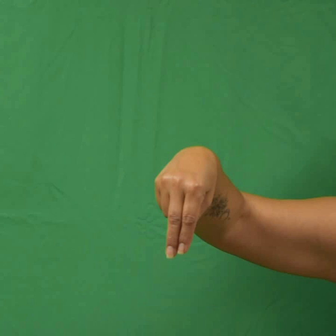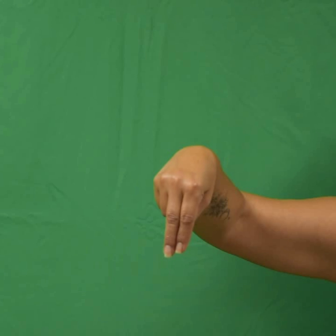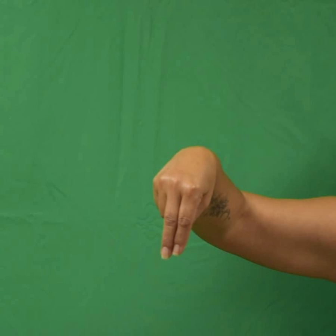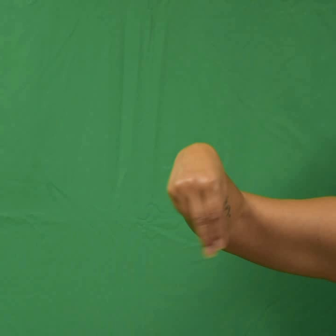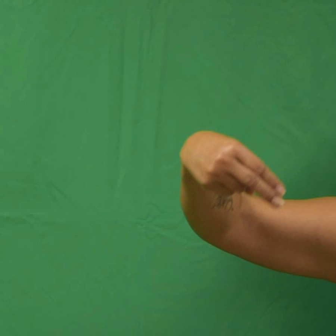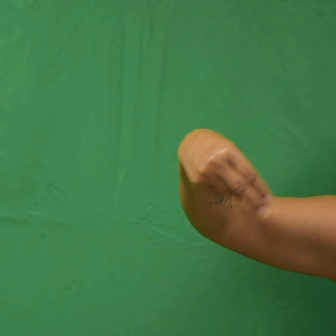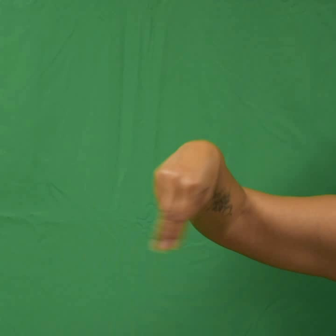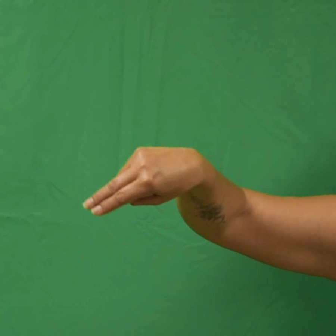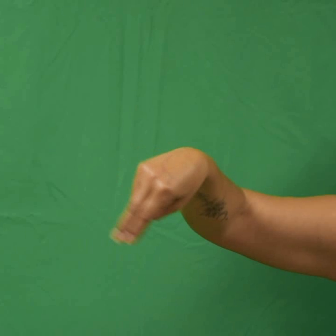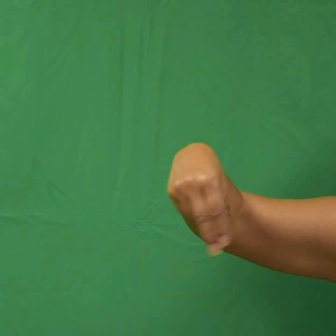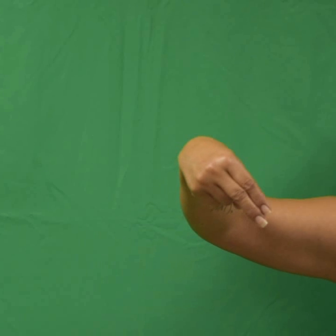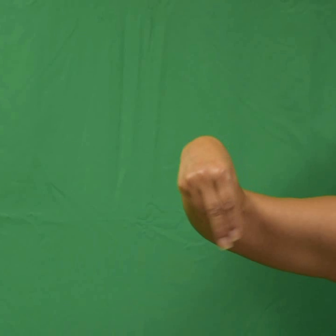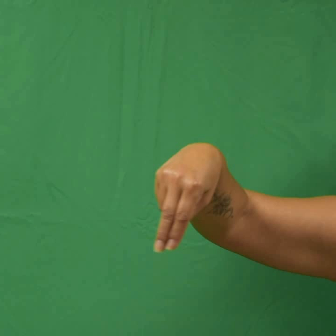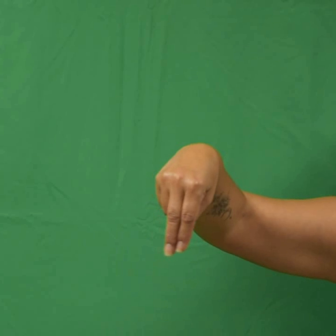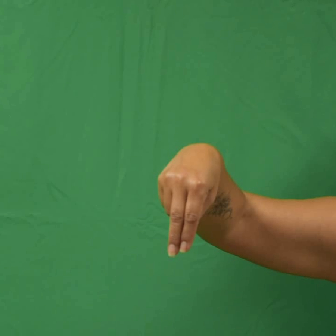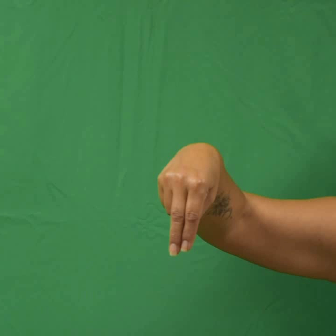Ñ